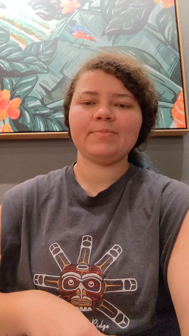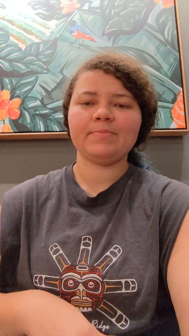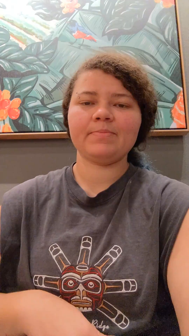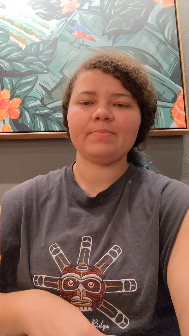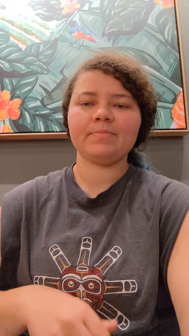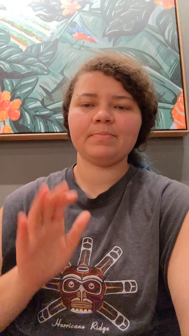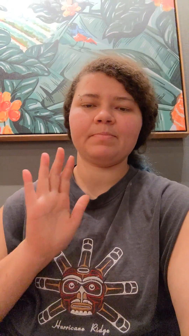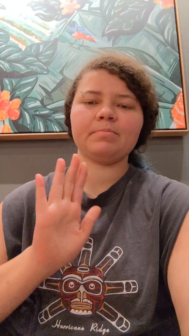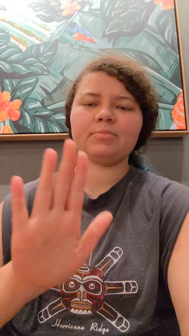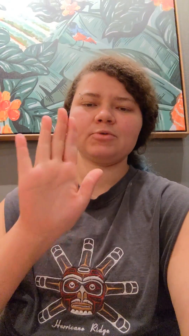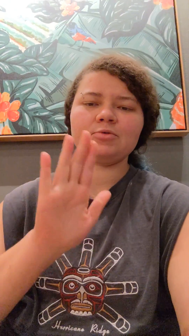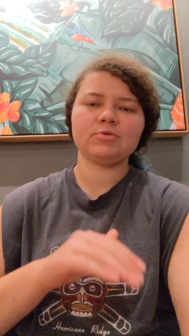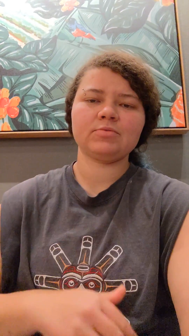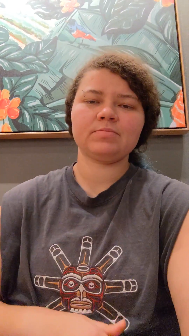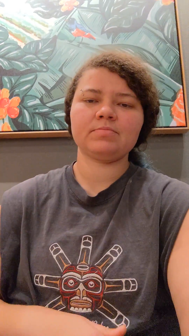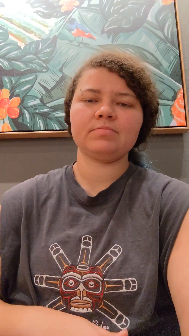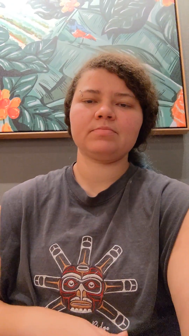push